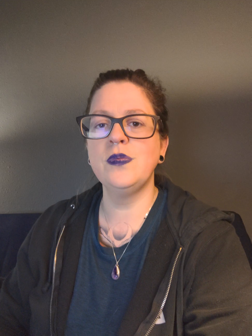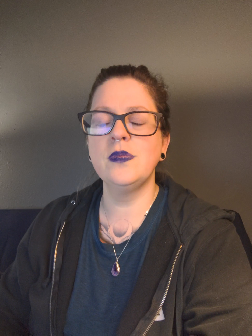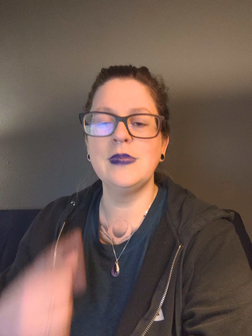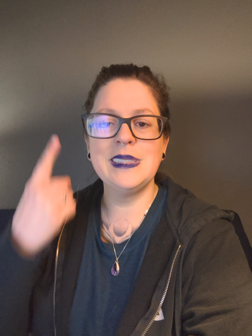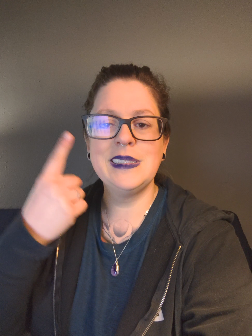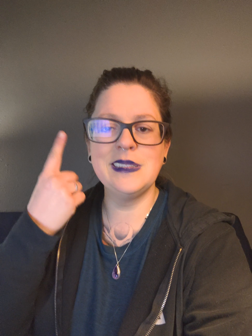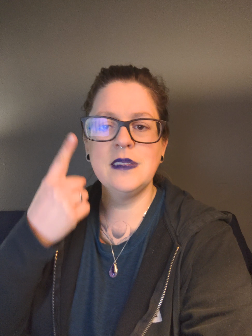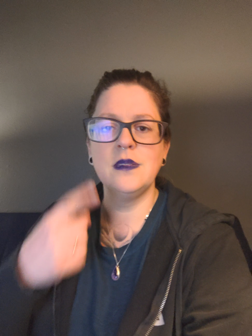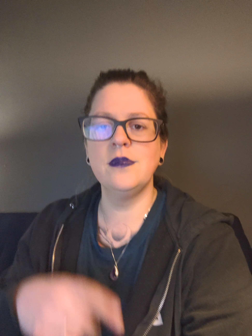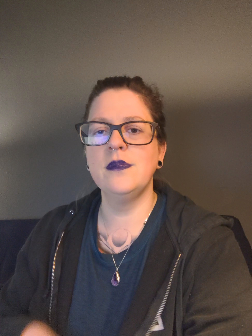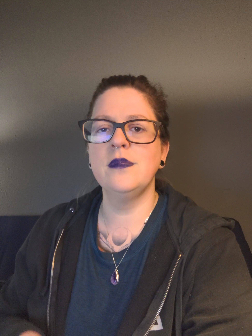think